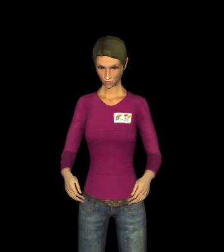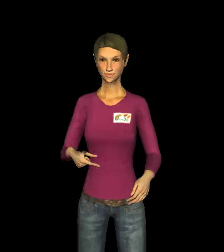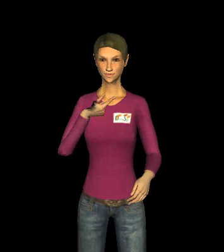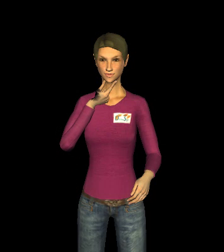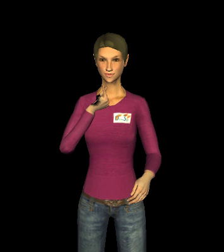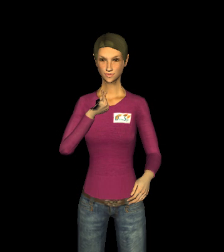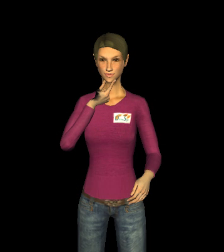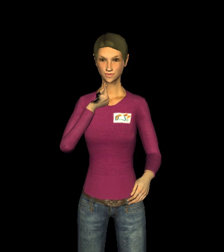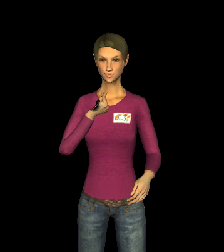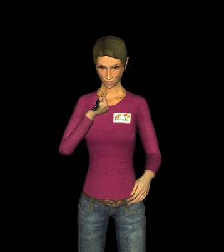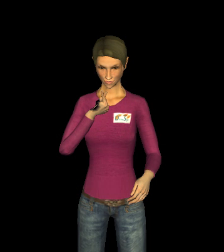سهل